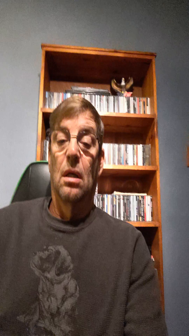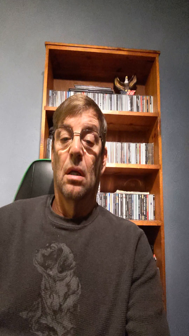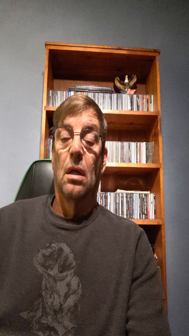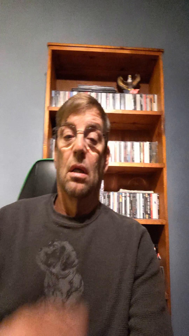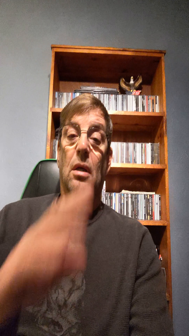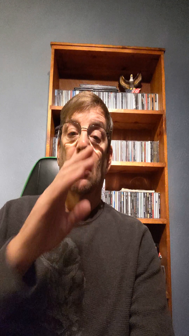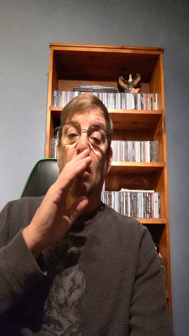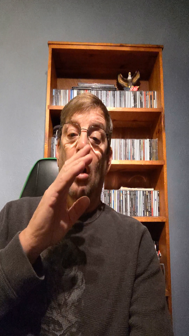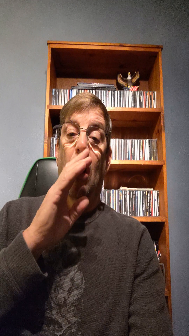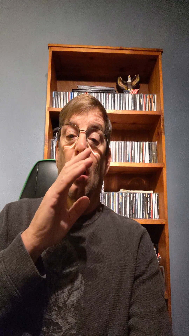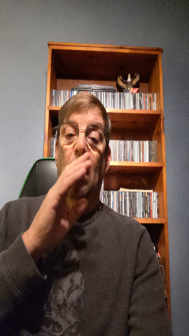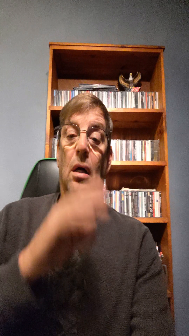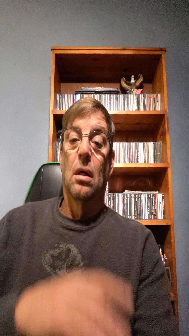talk